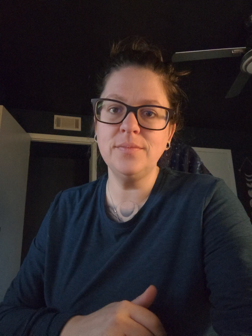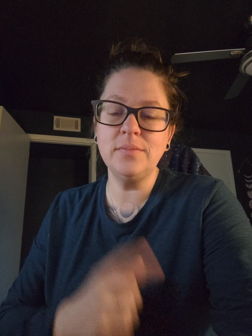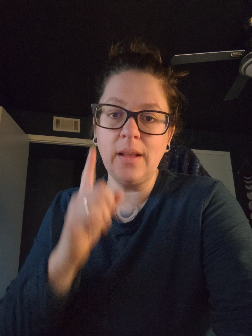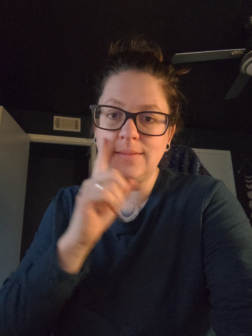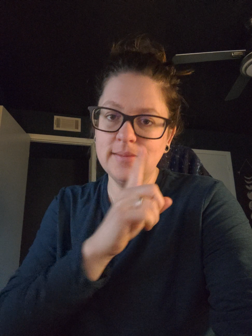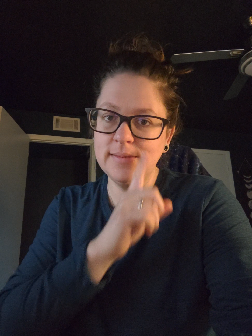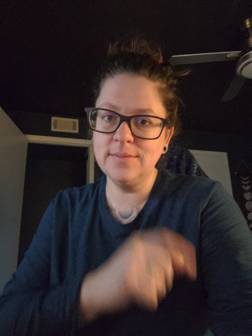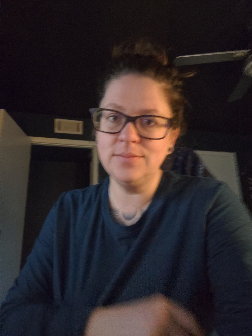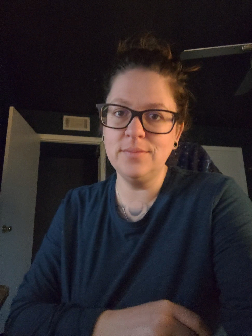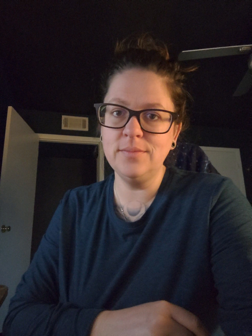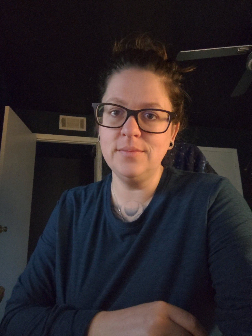eye